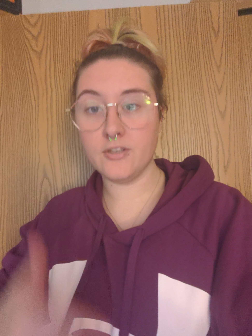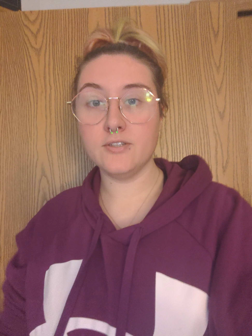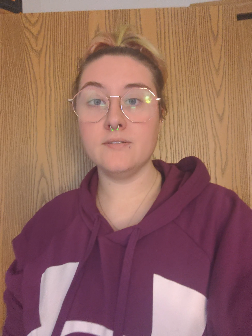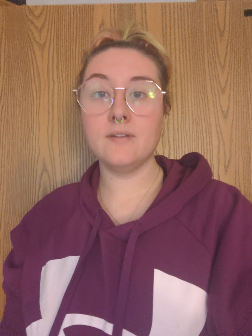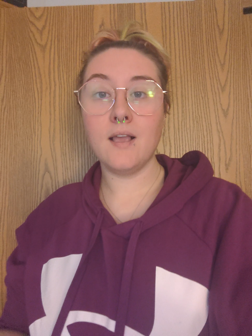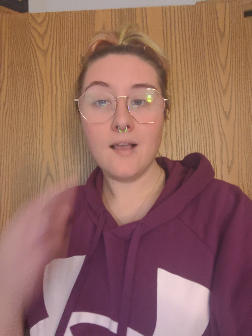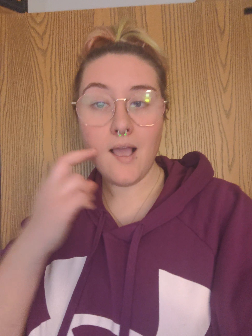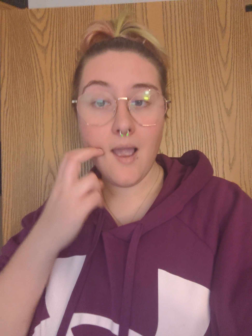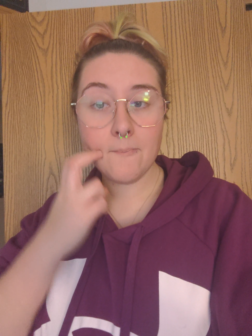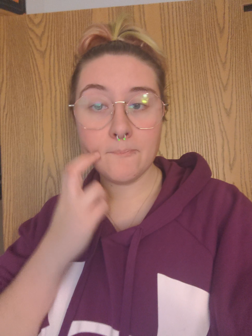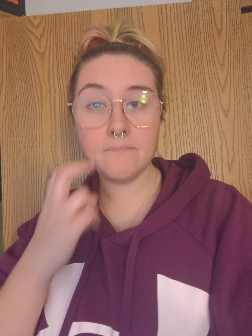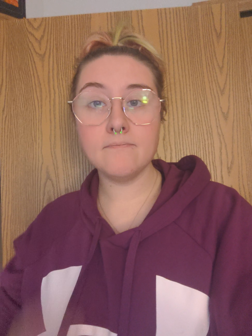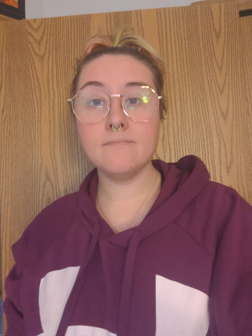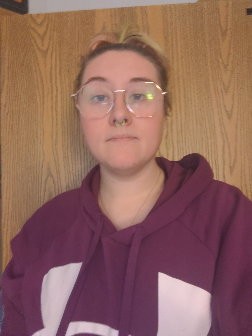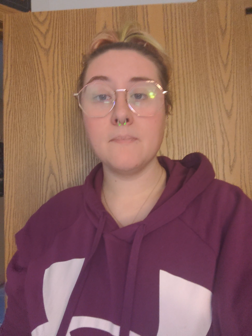gum